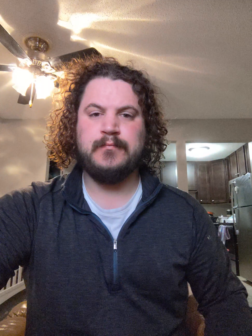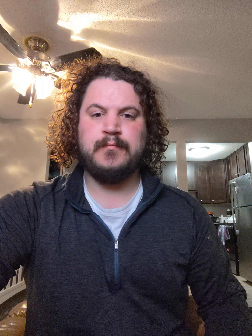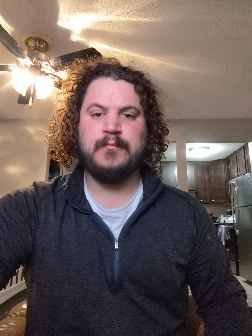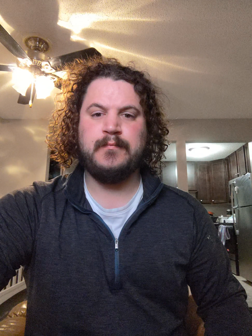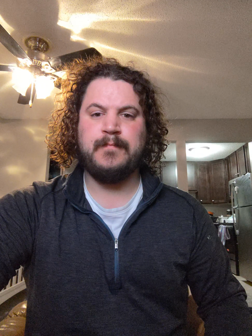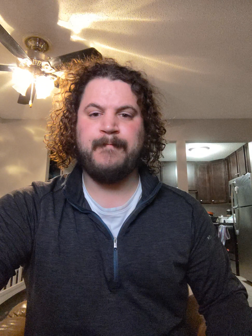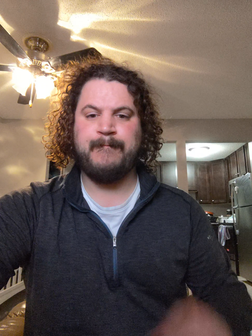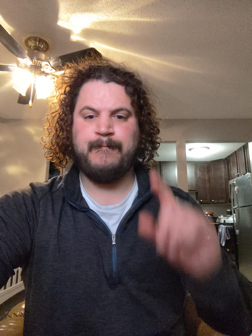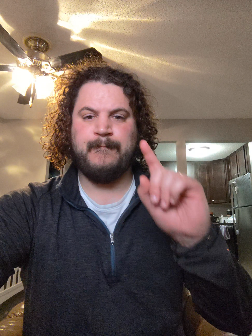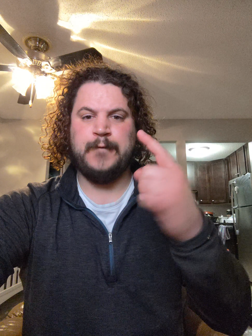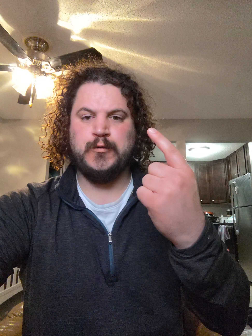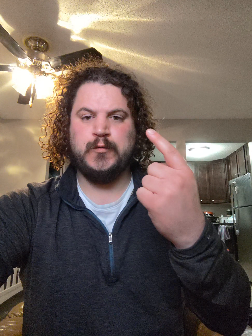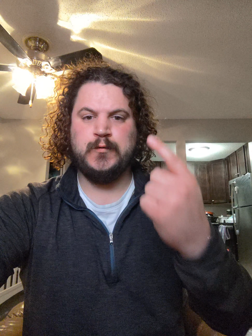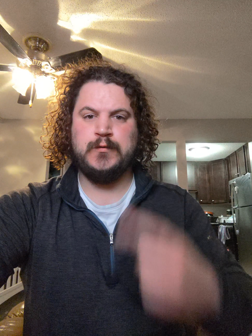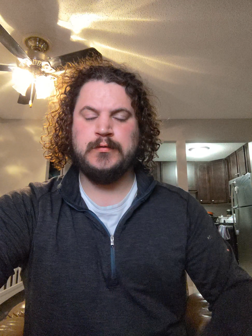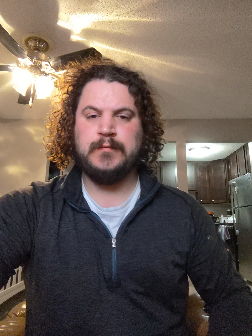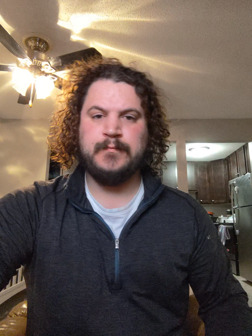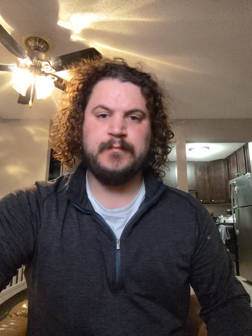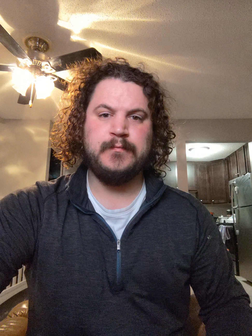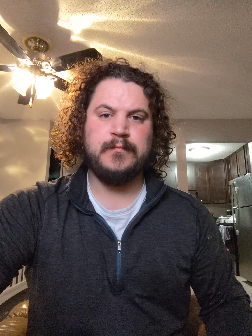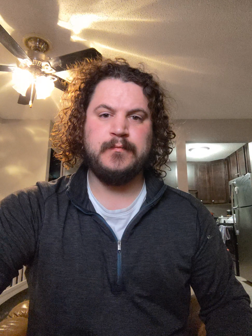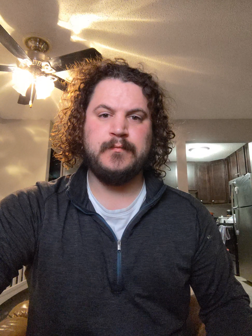first